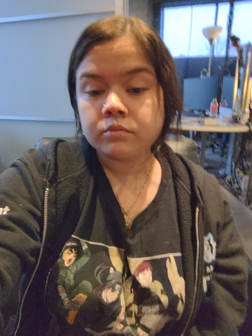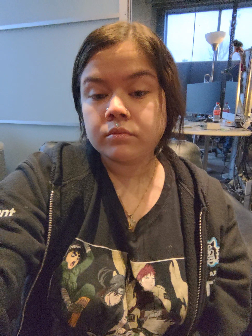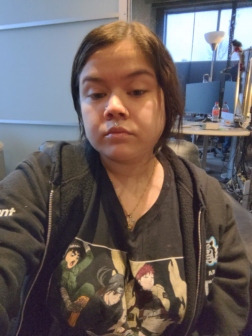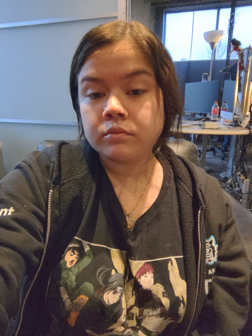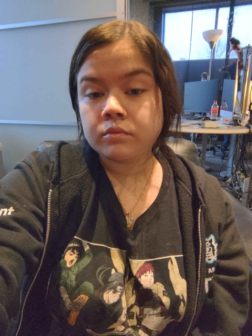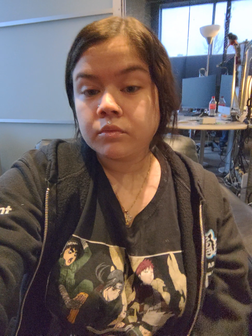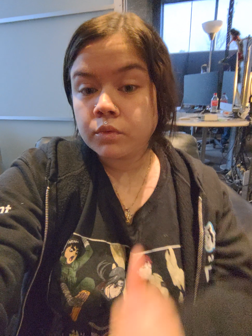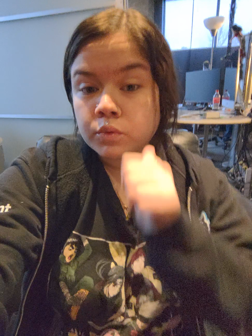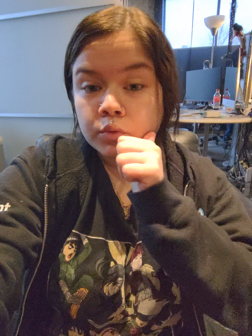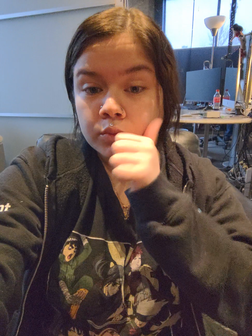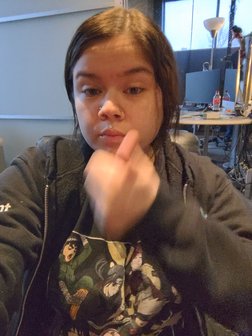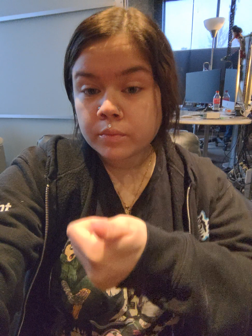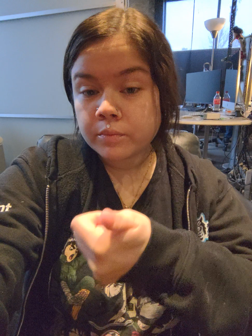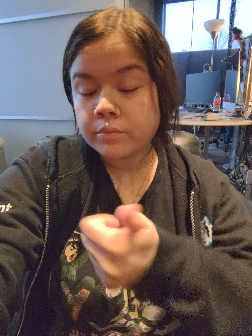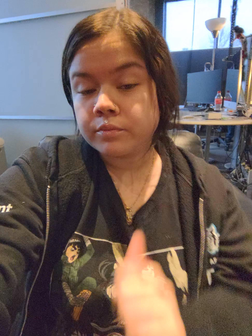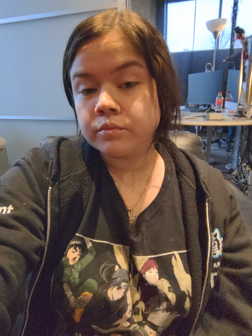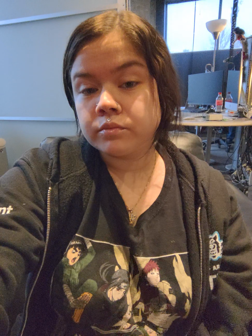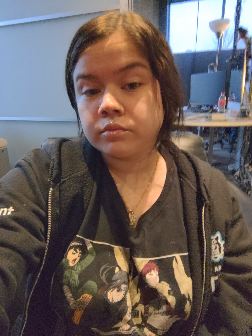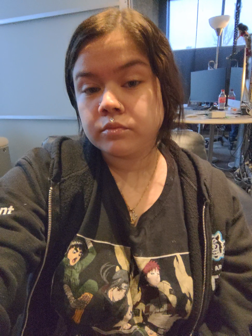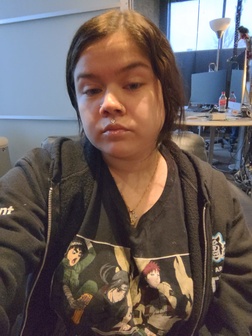tomorrow